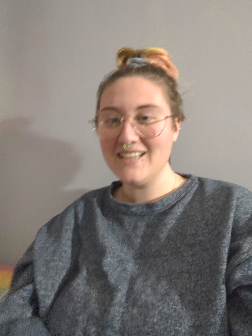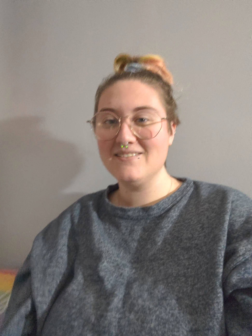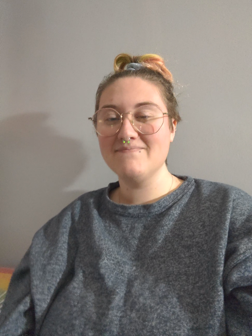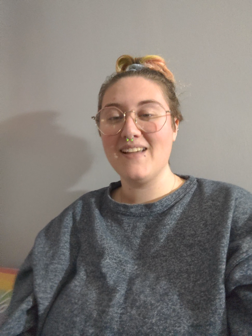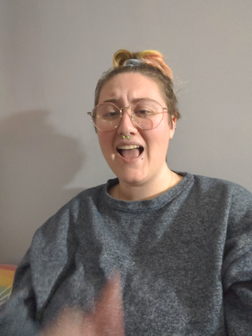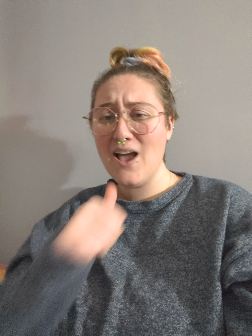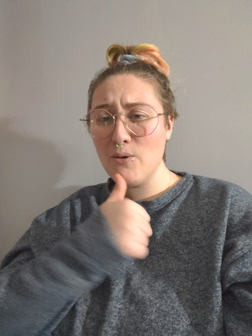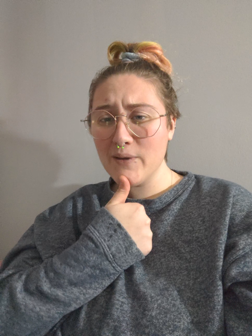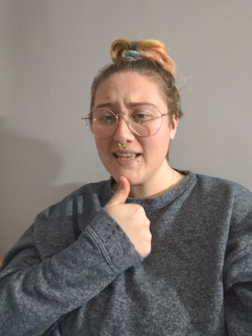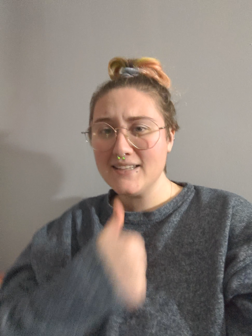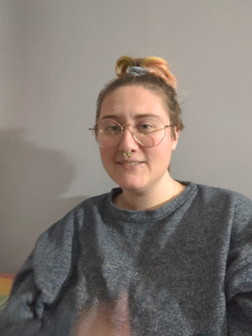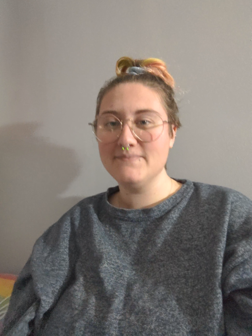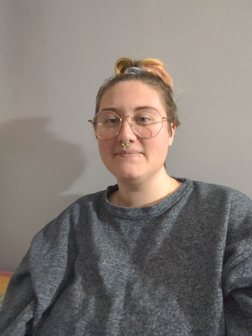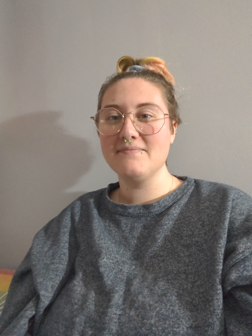owie